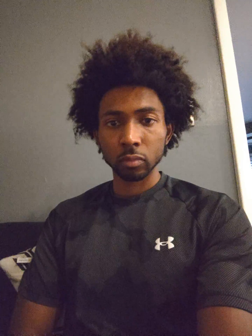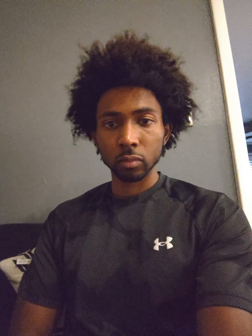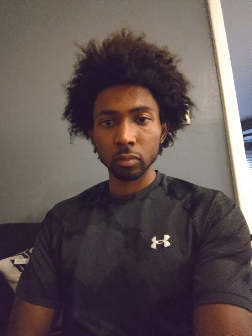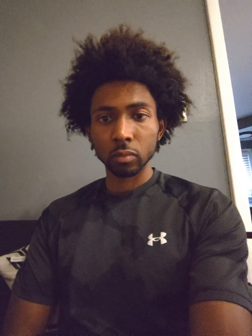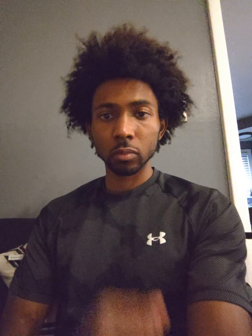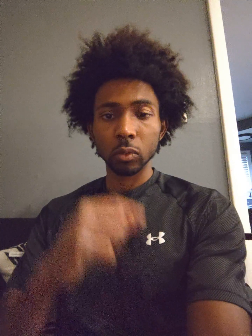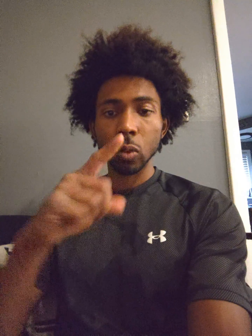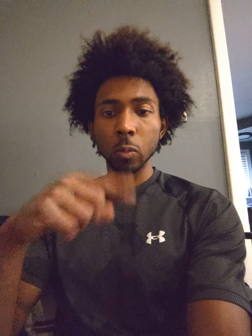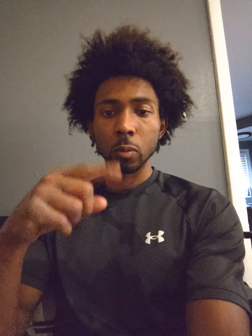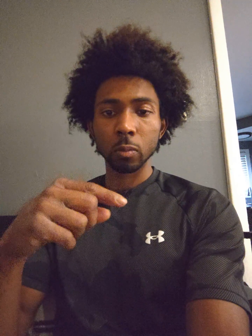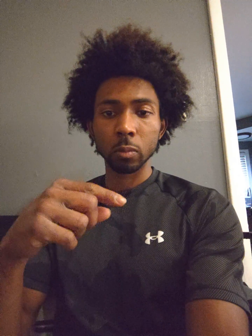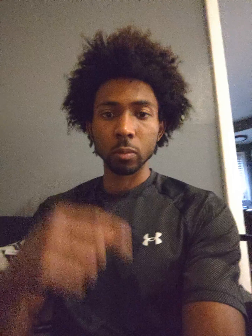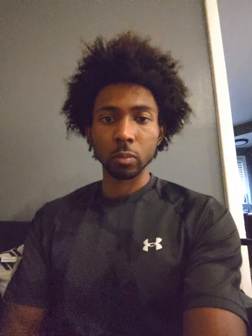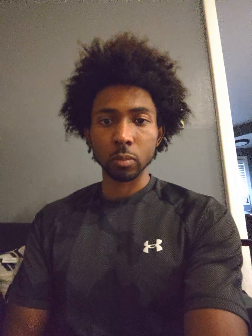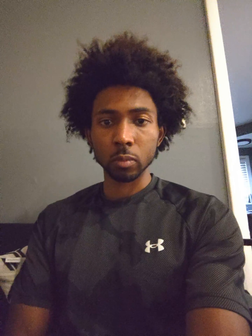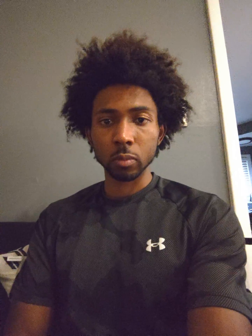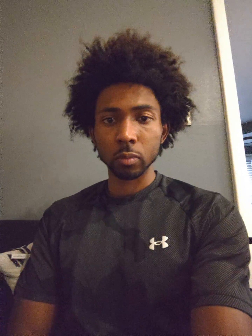about